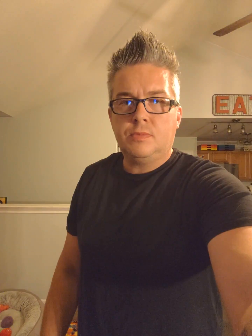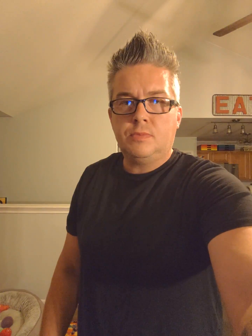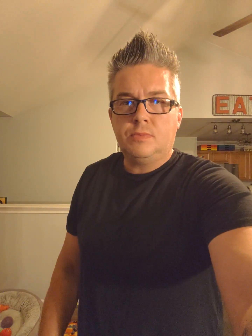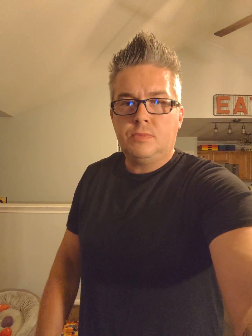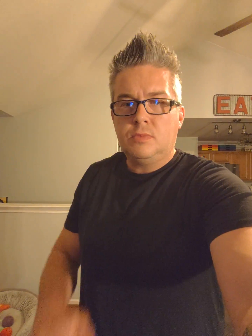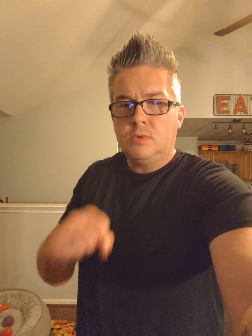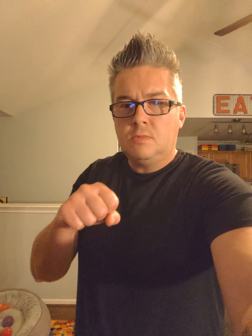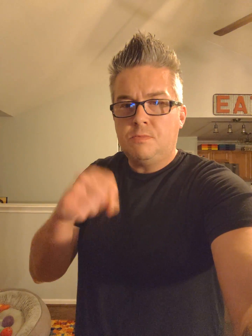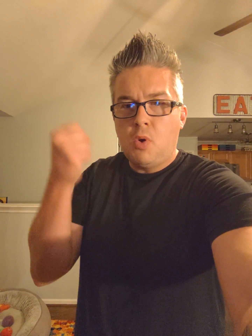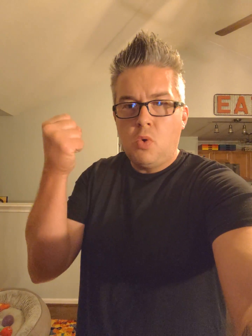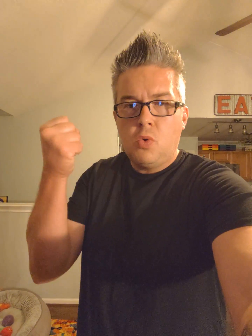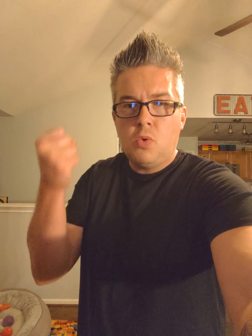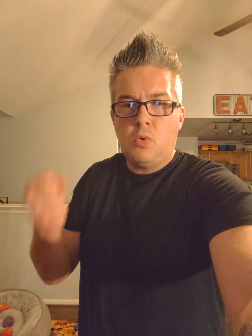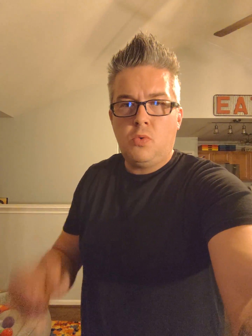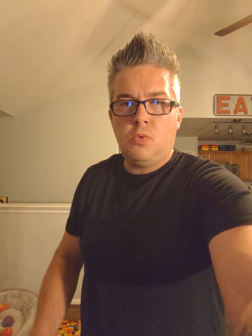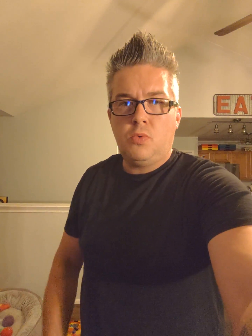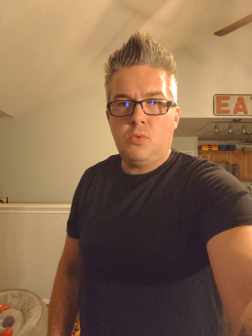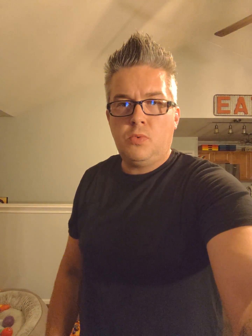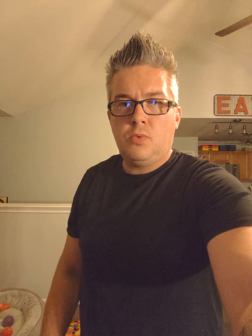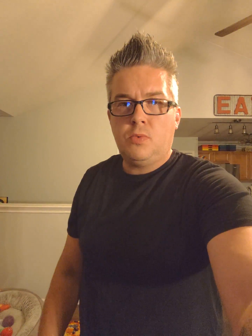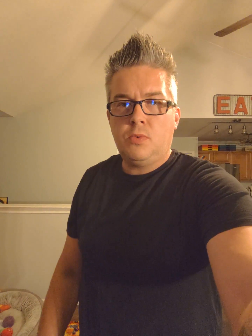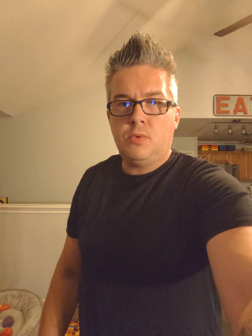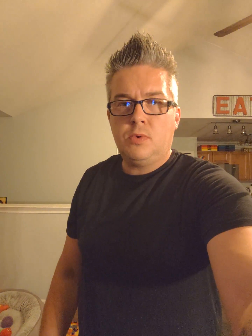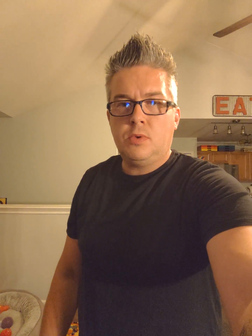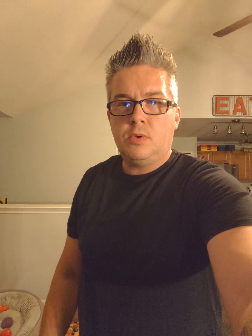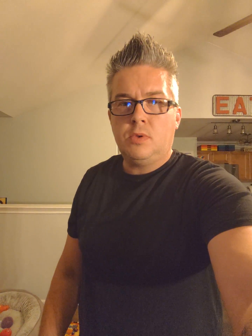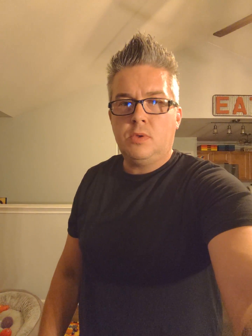break